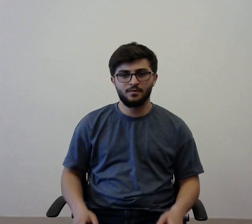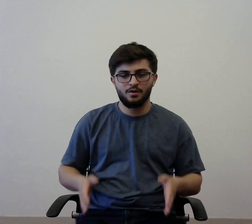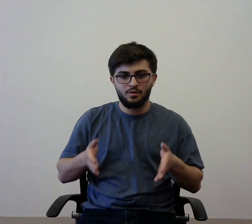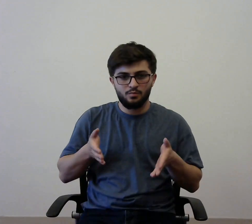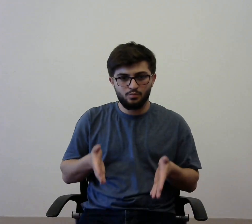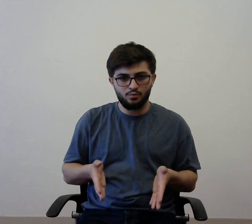burda